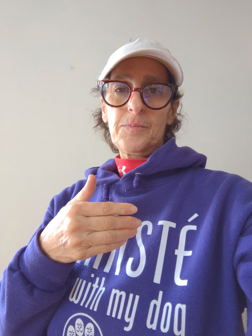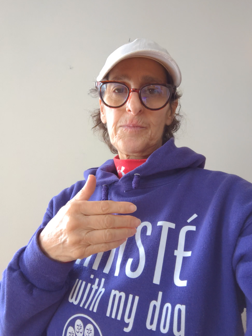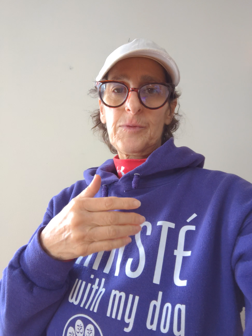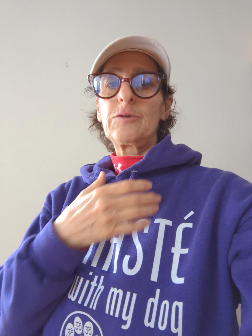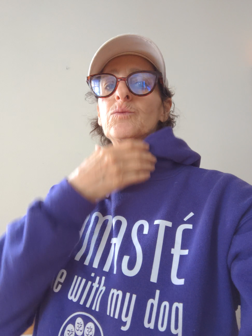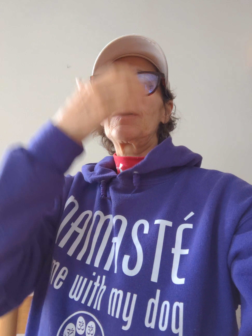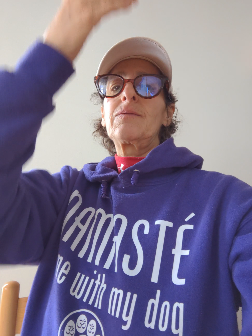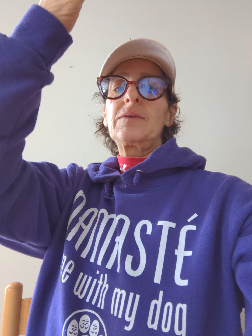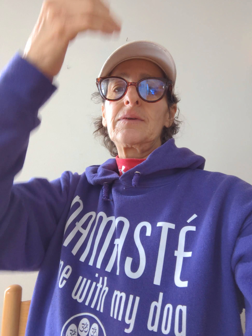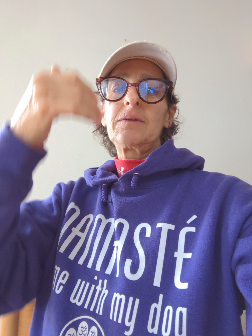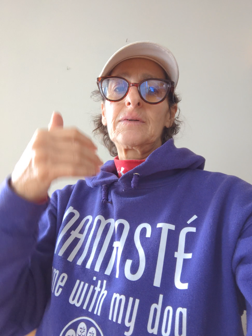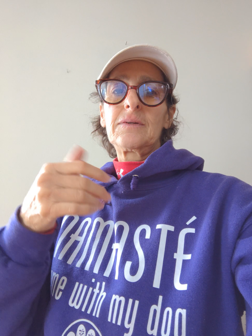giraffe